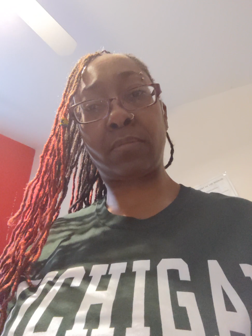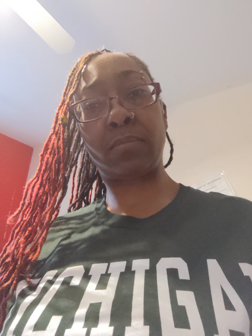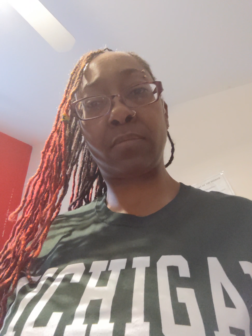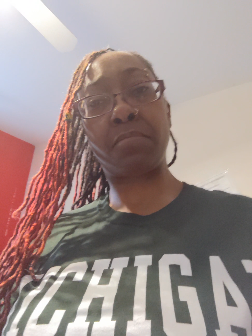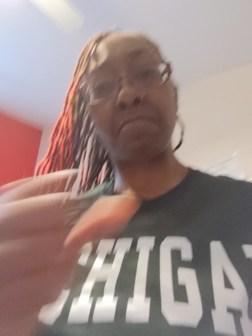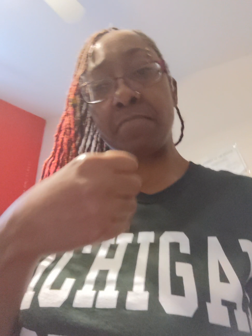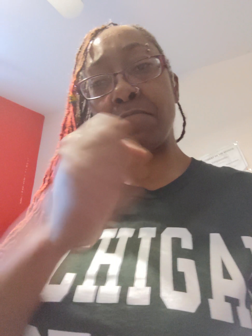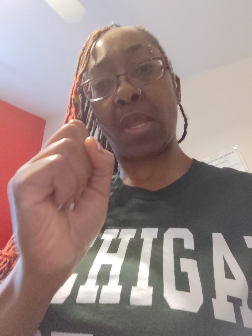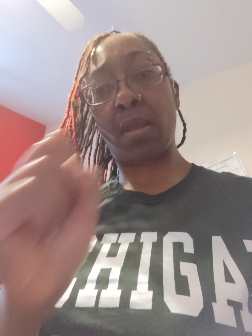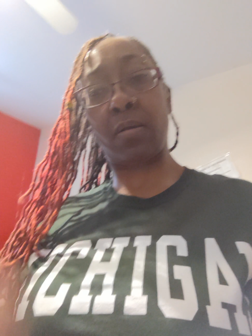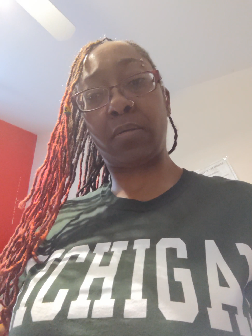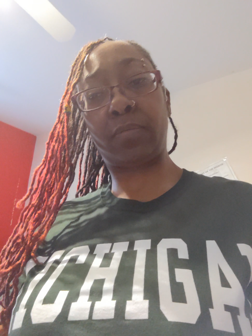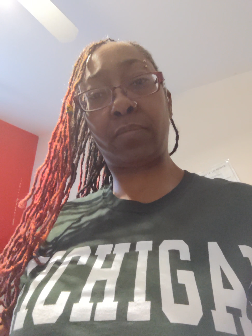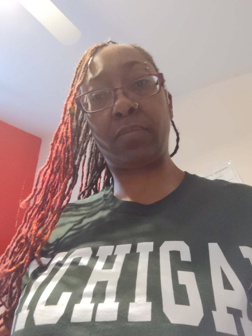make